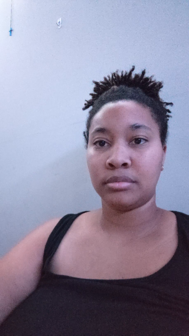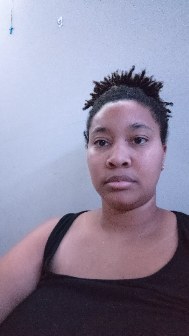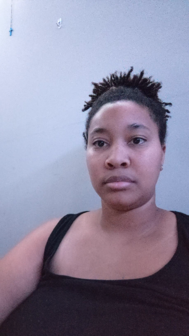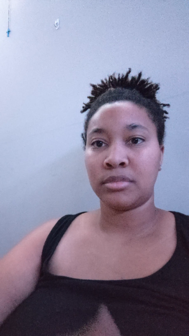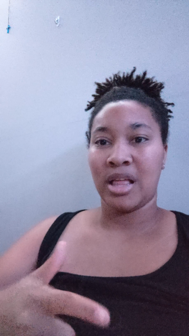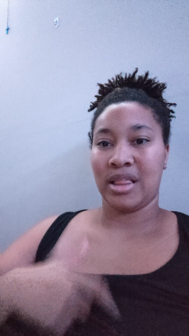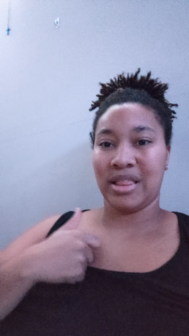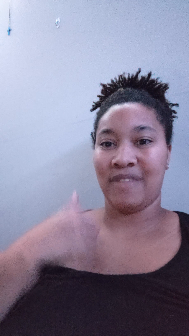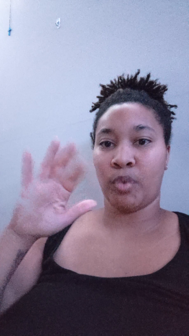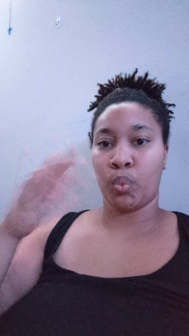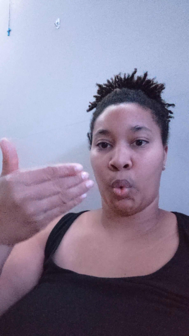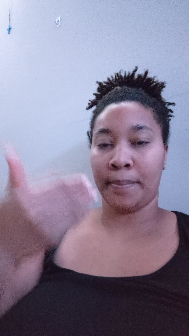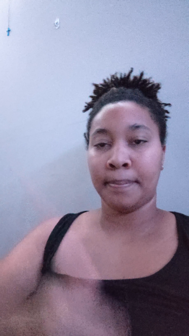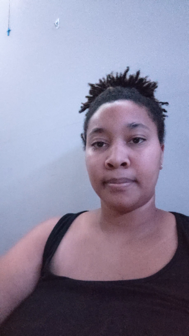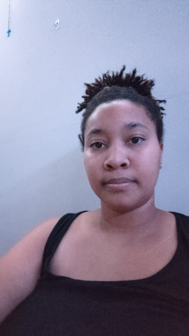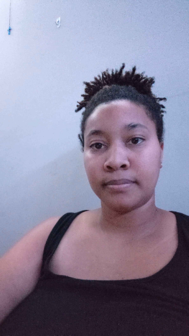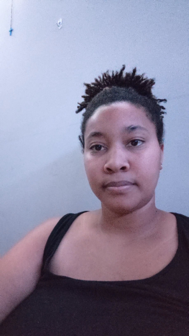living room